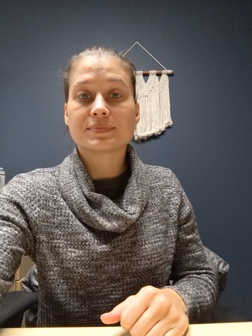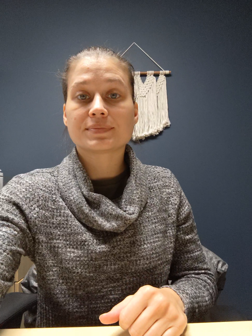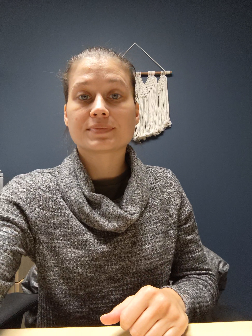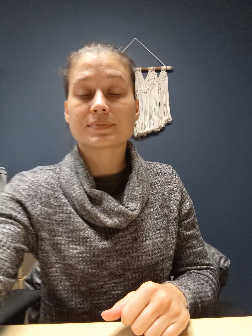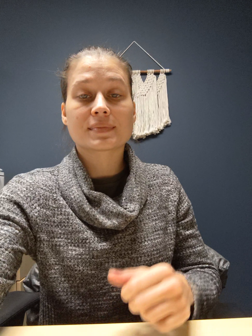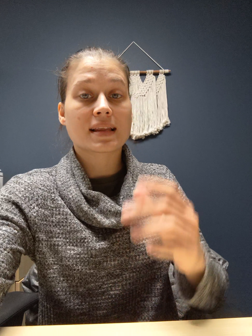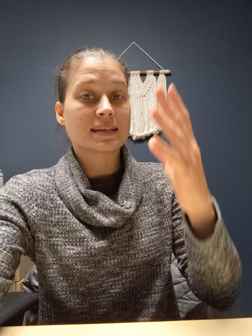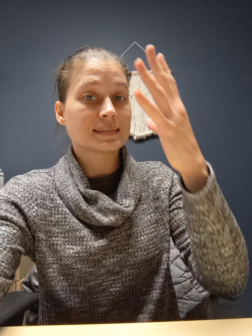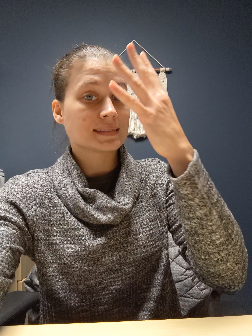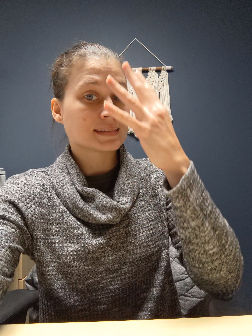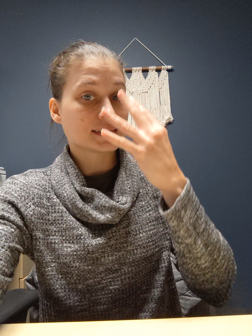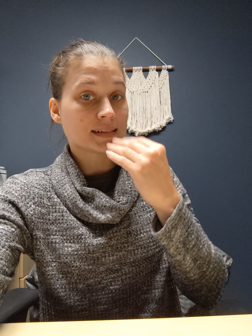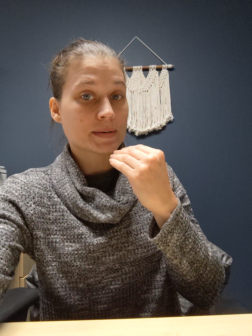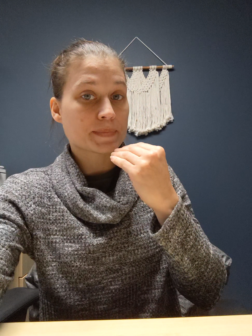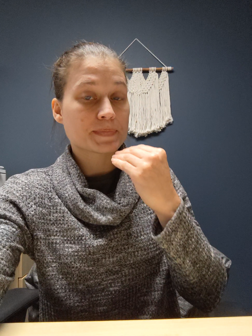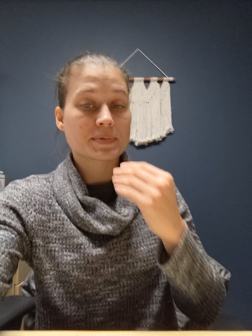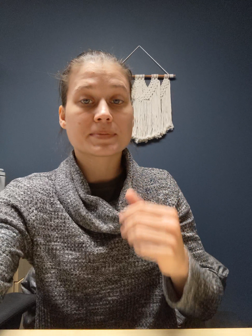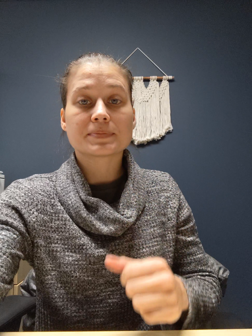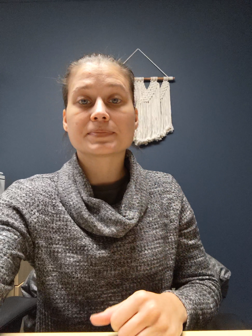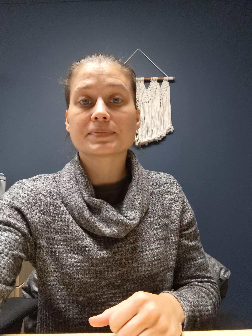sleep